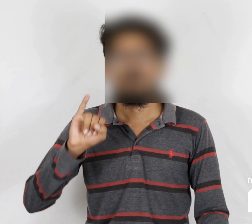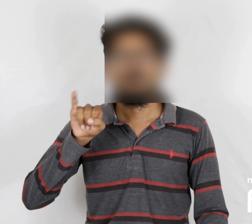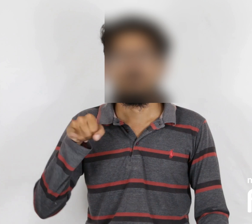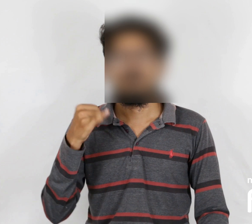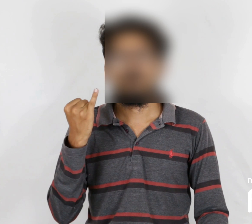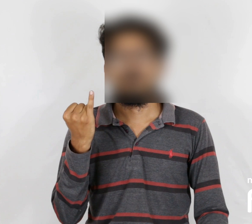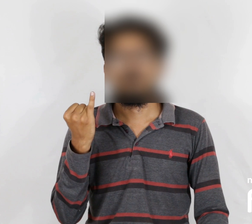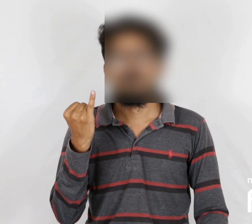ج